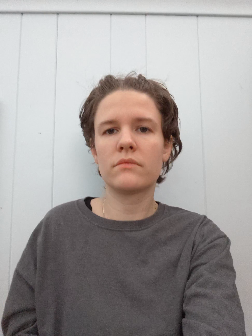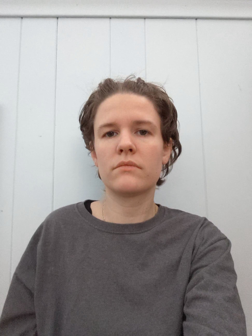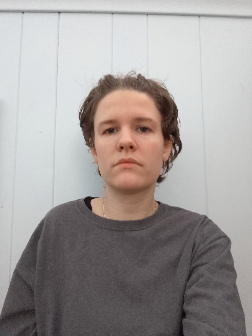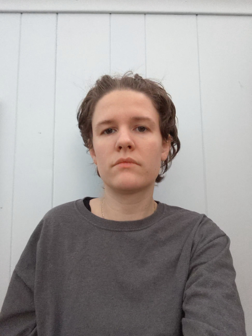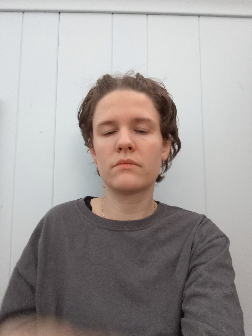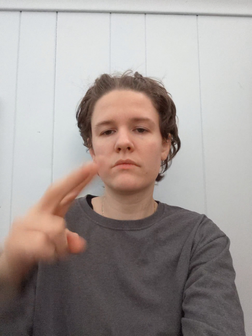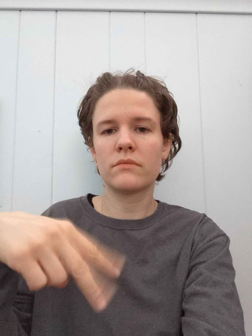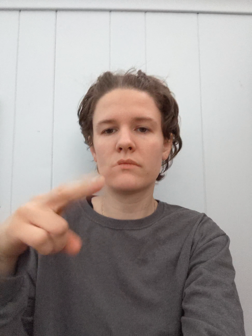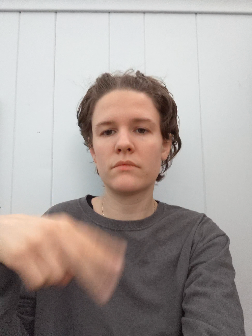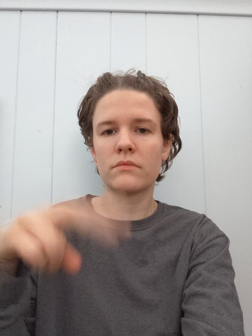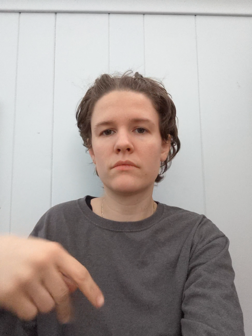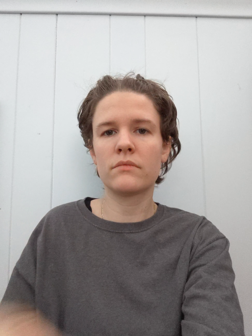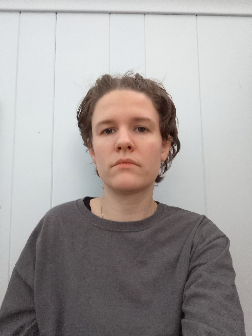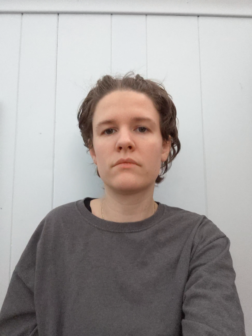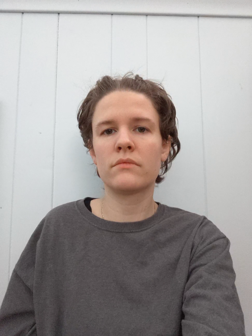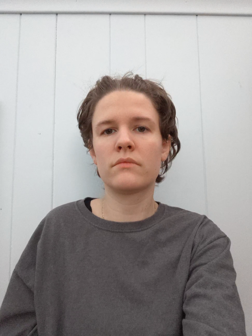read